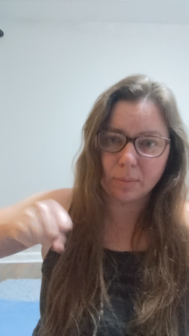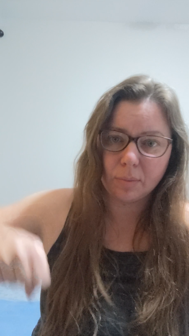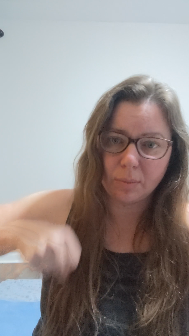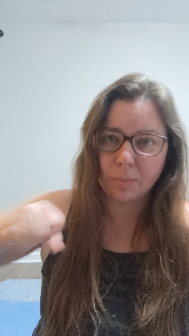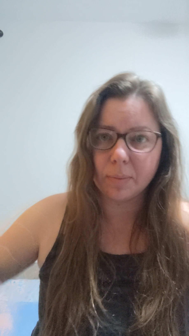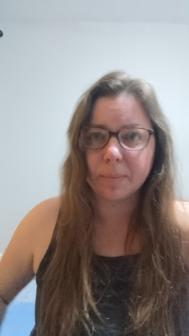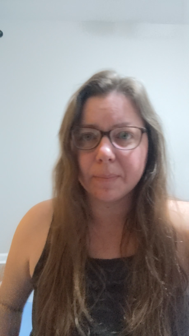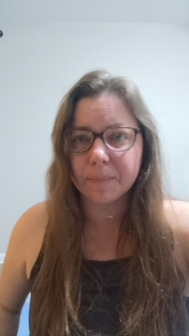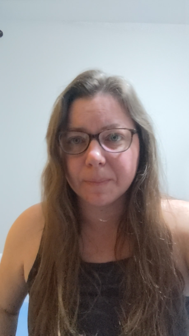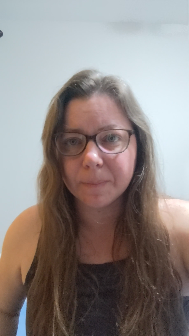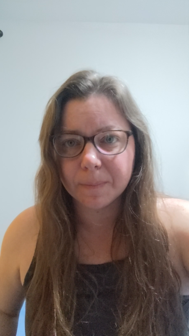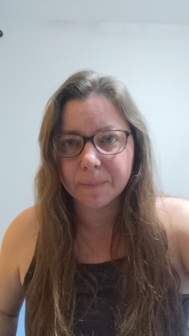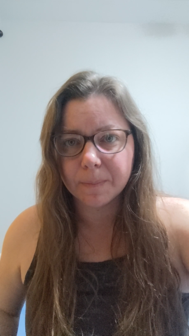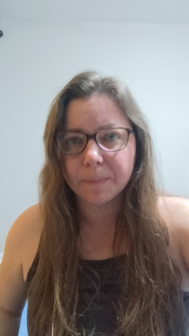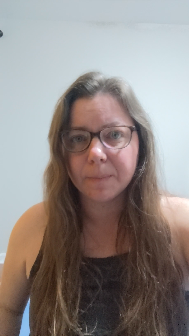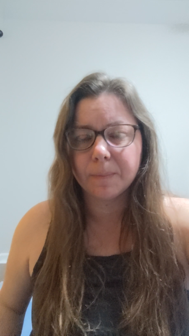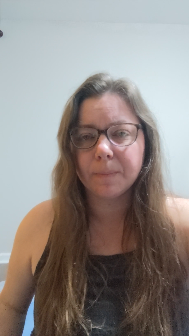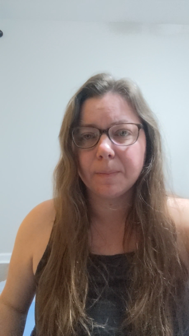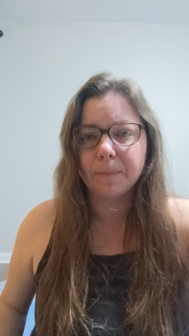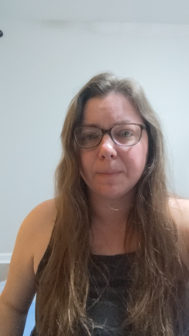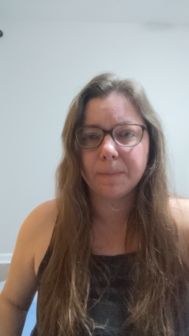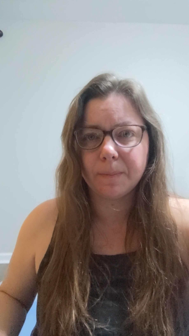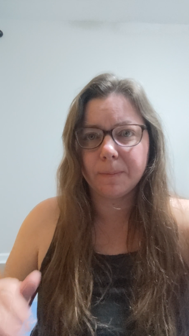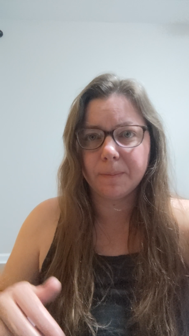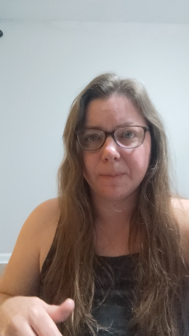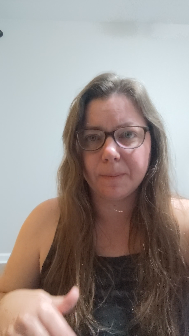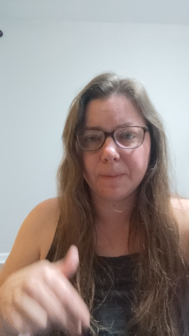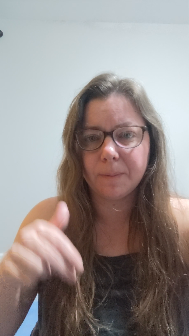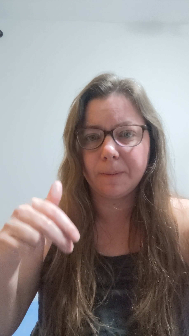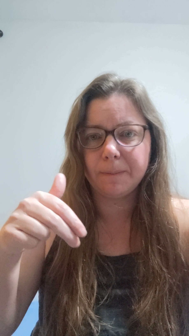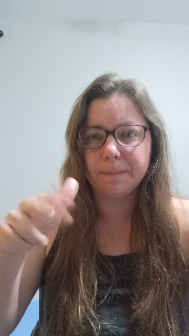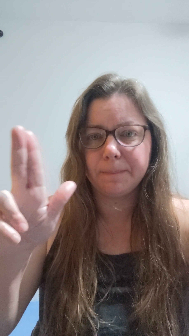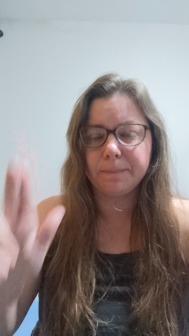lick